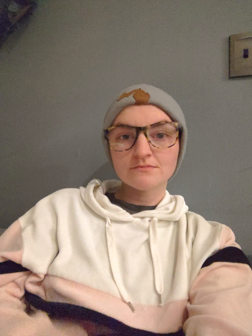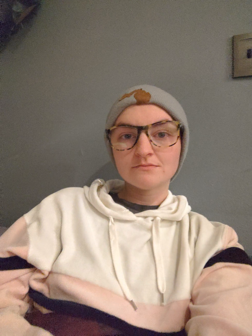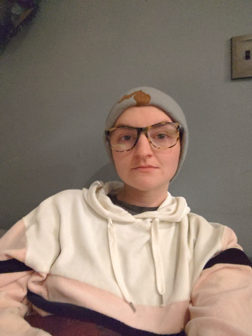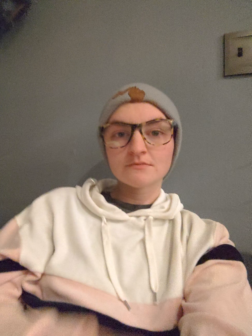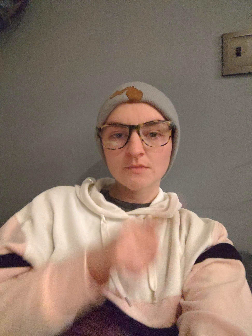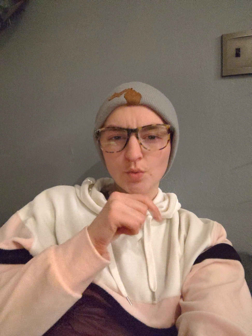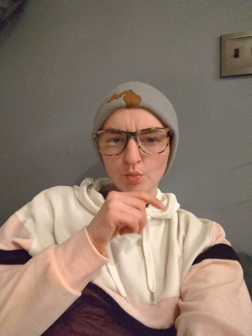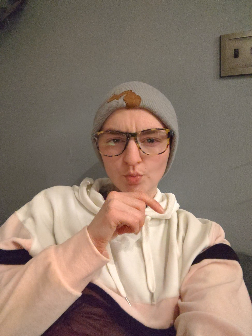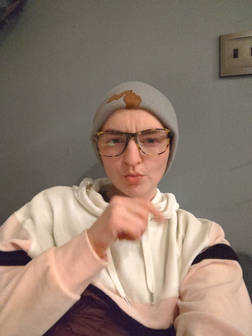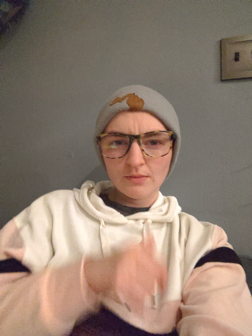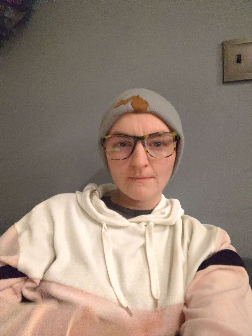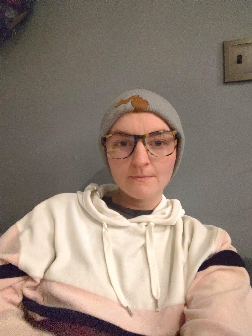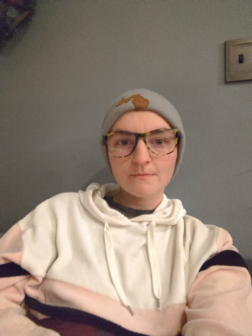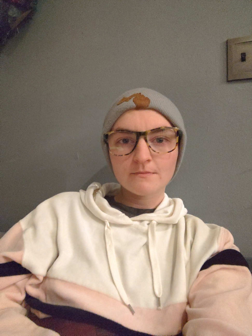who